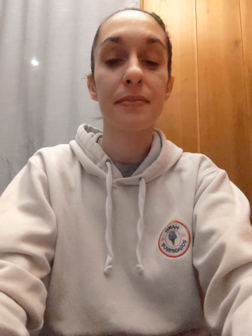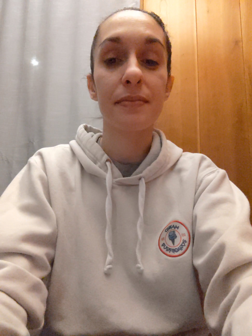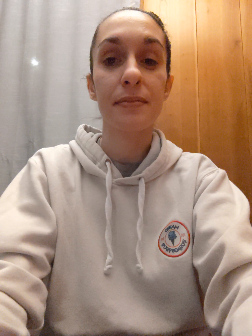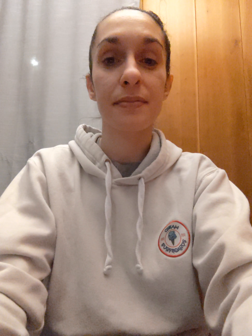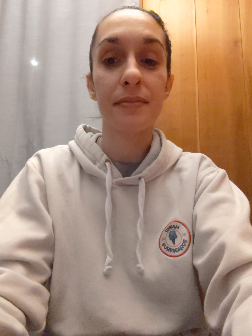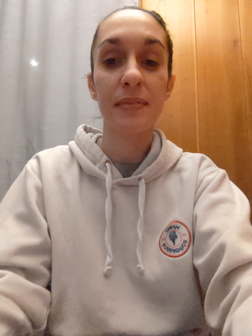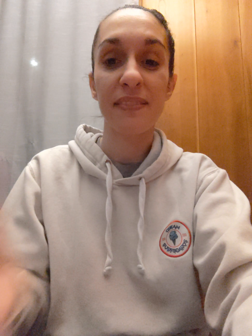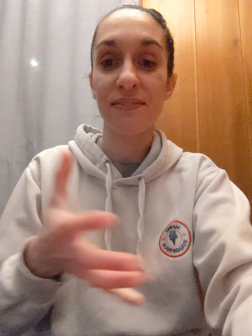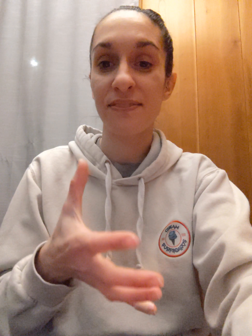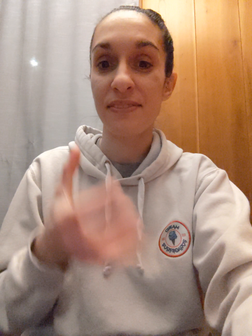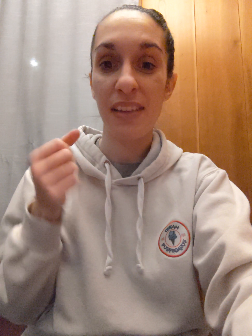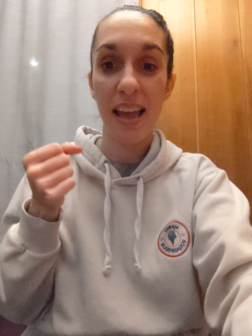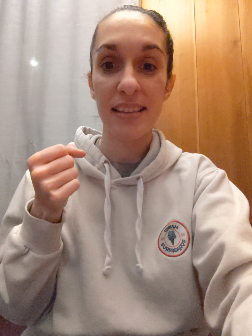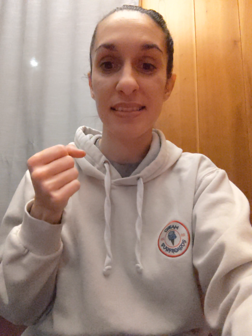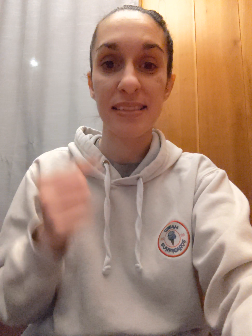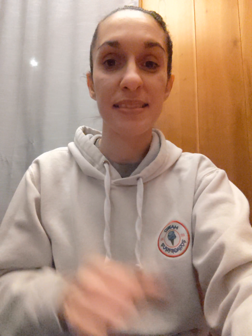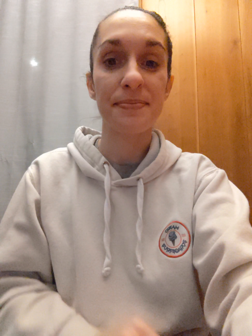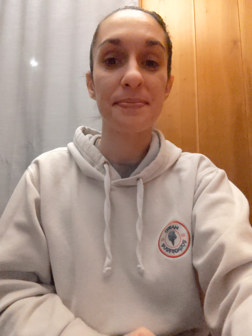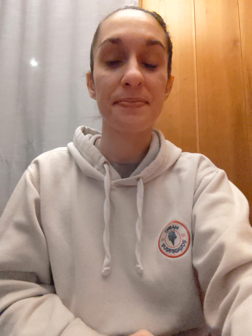fast